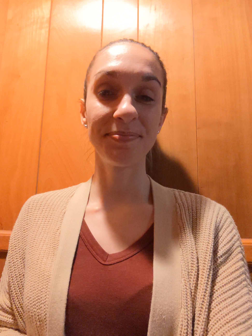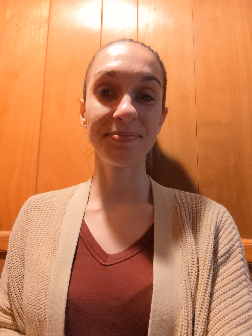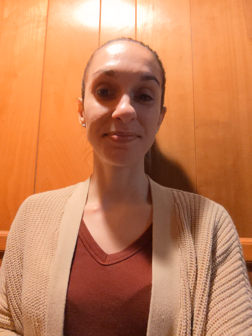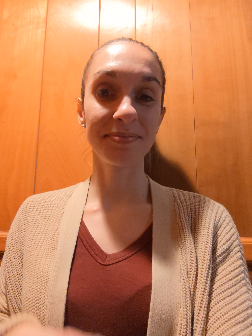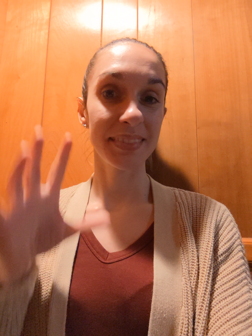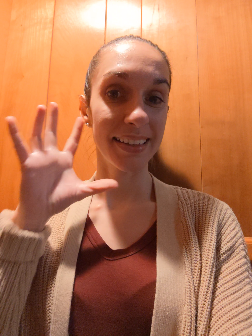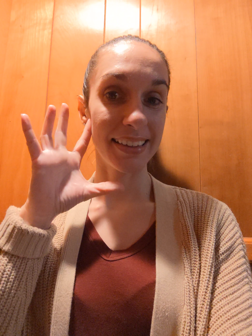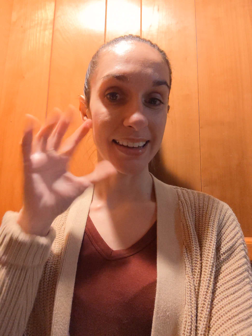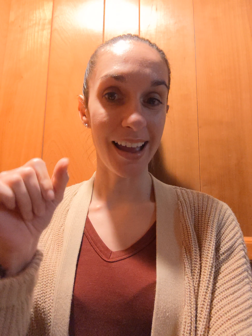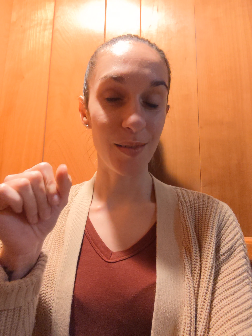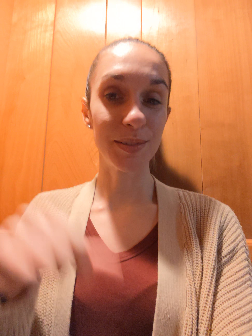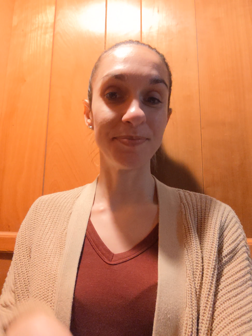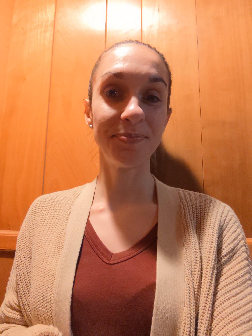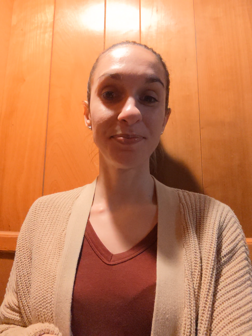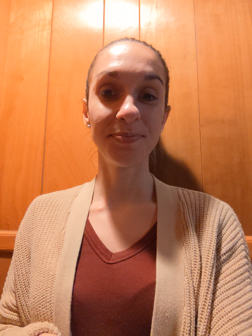loud